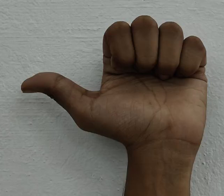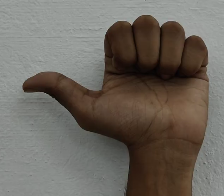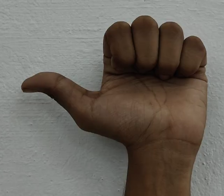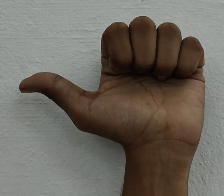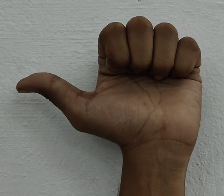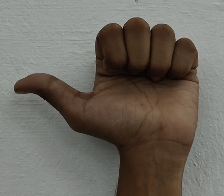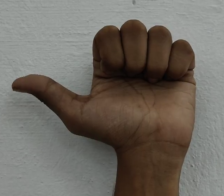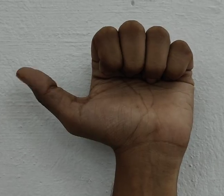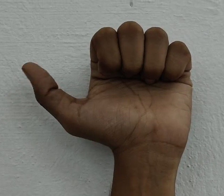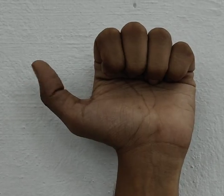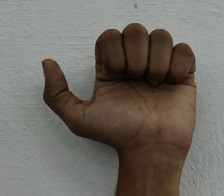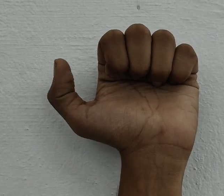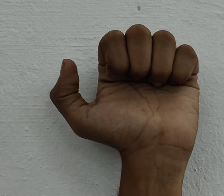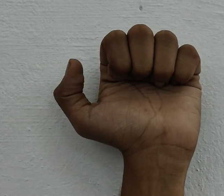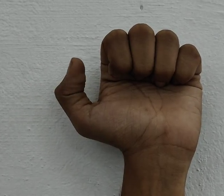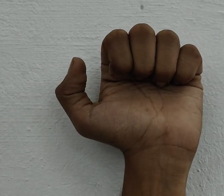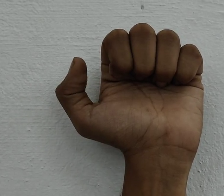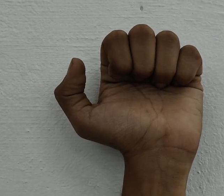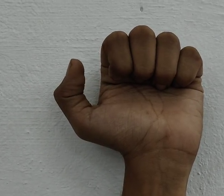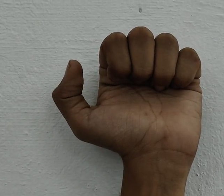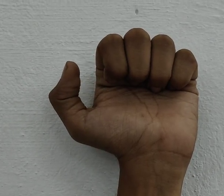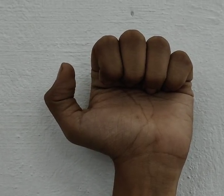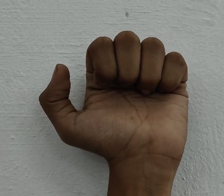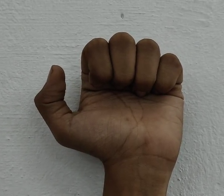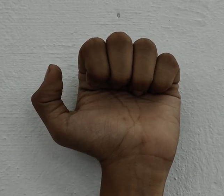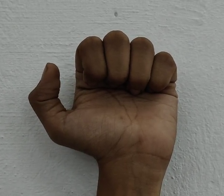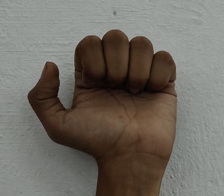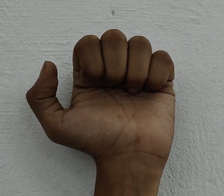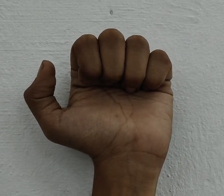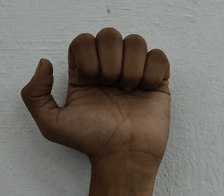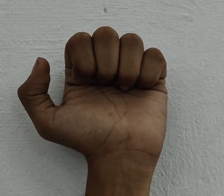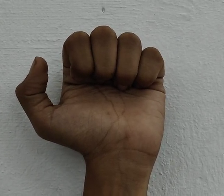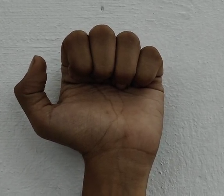ഏ